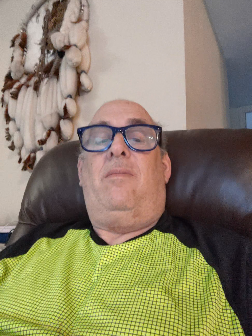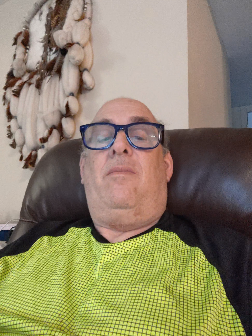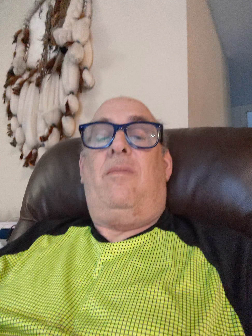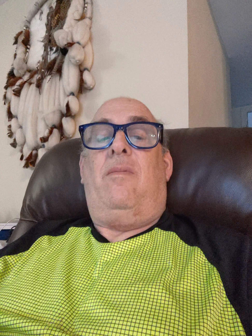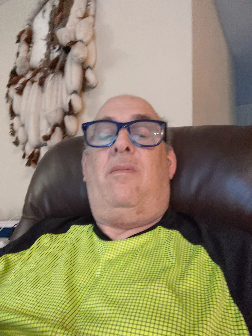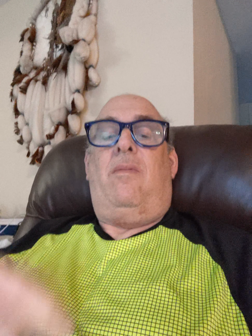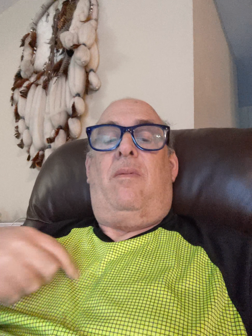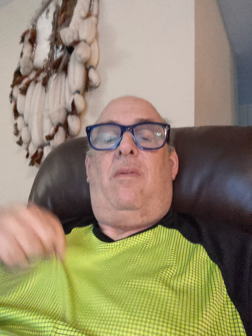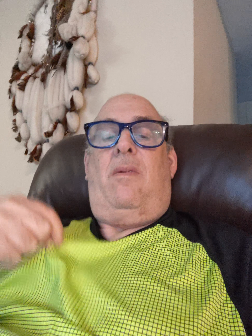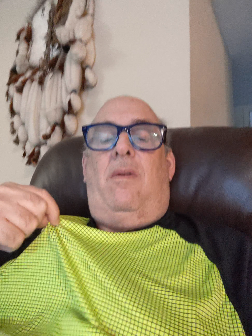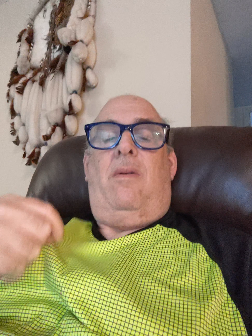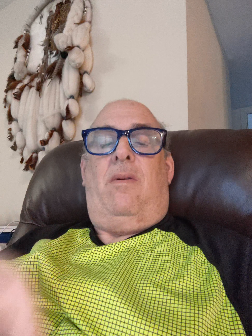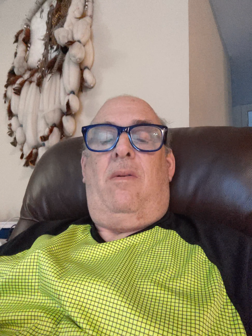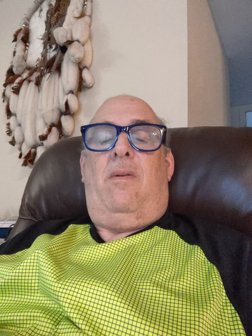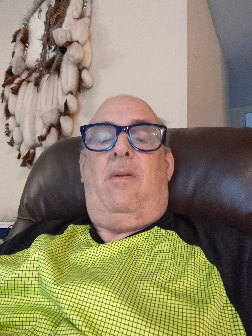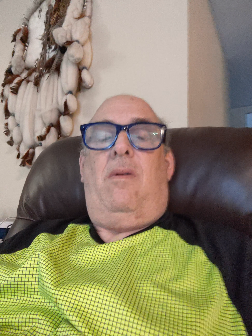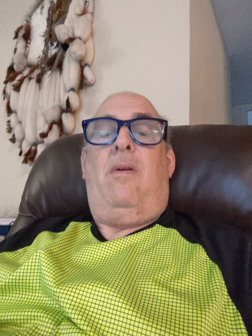shirt